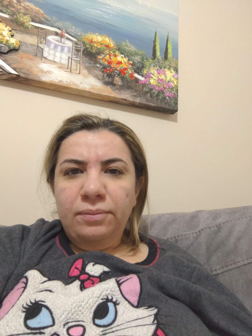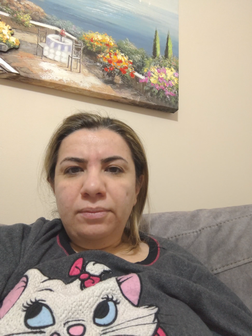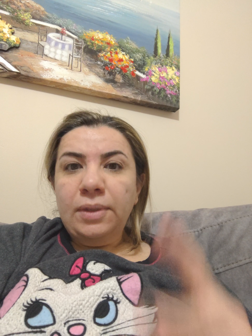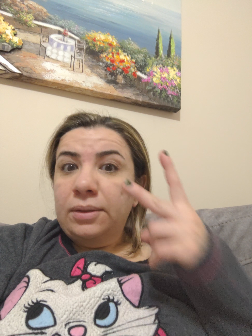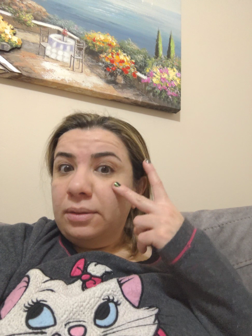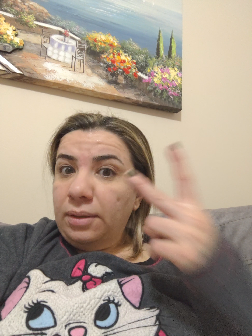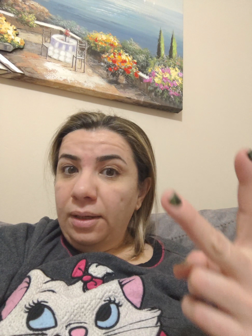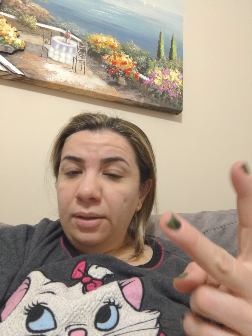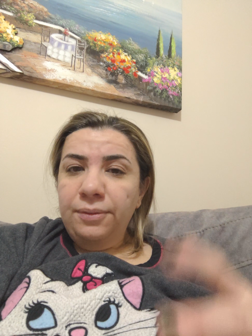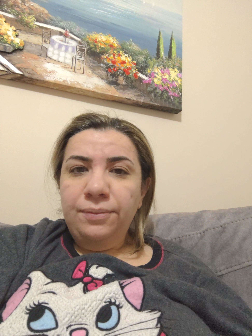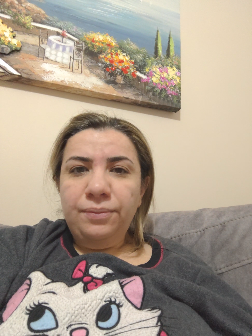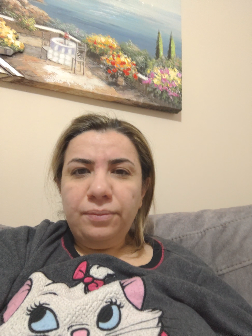see